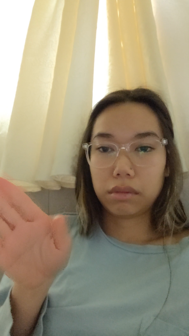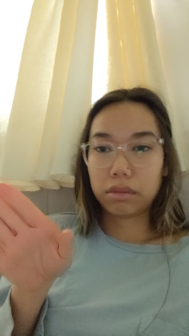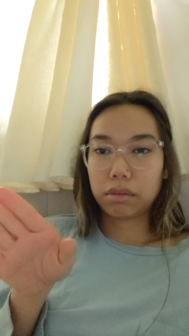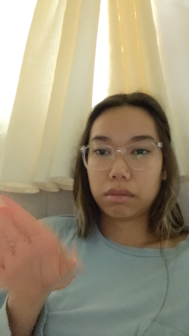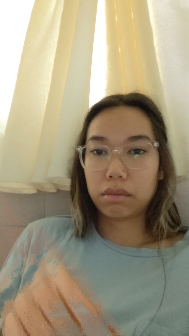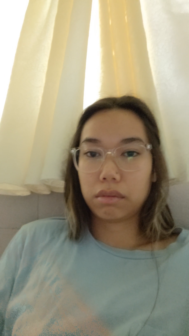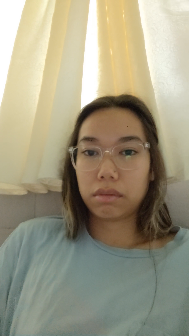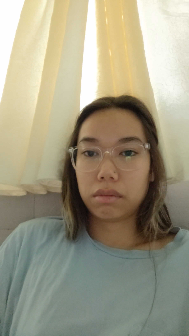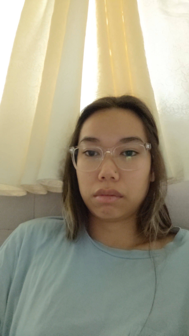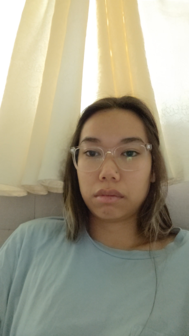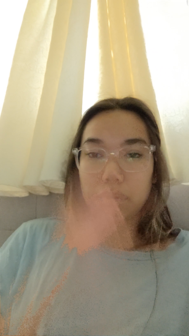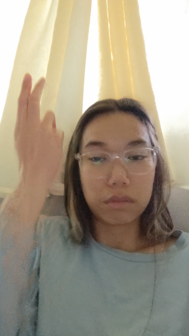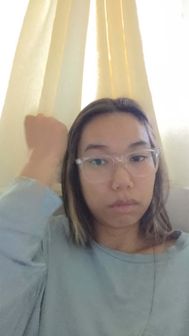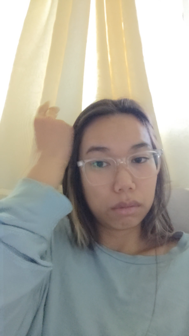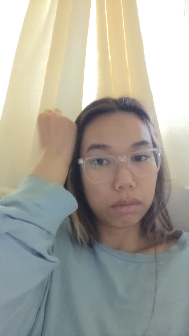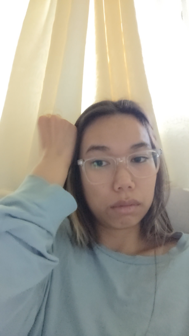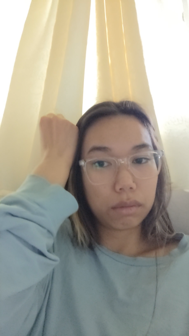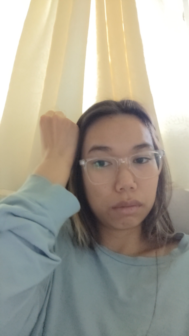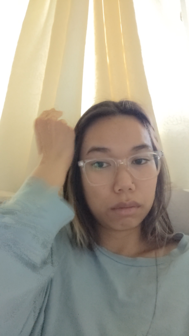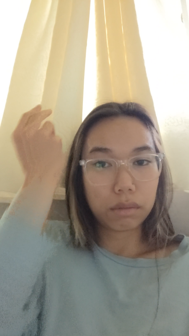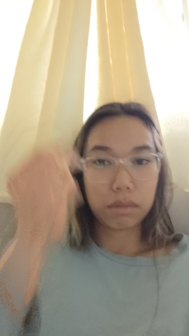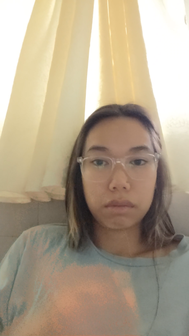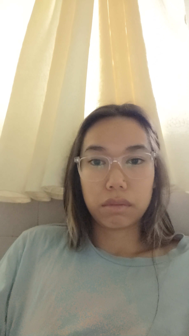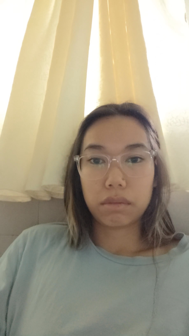rabbit